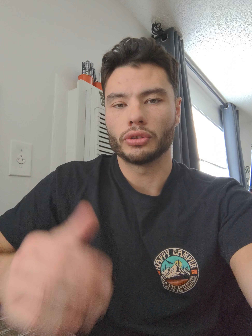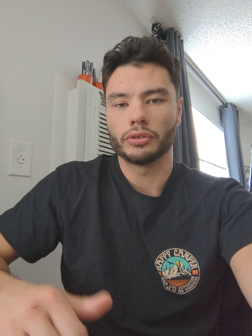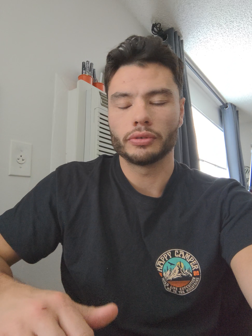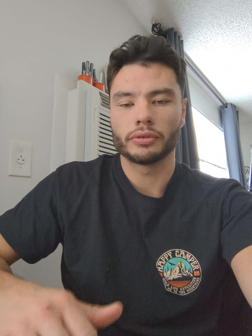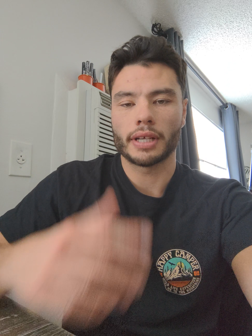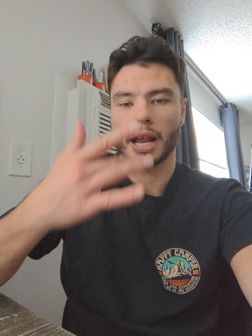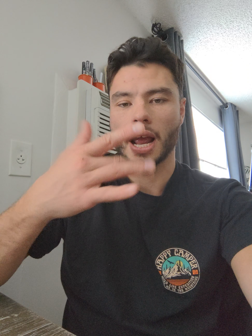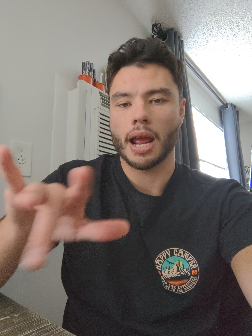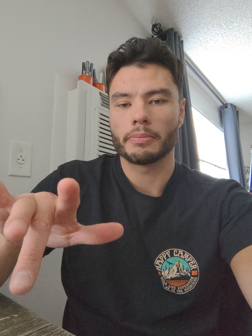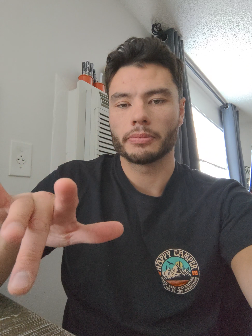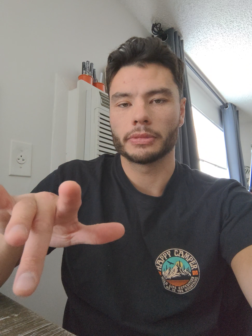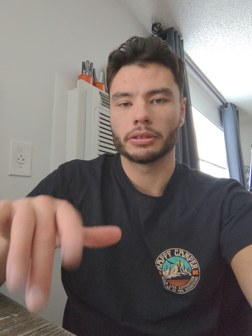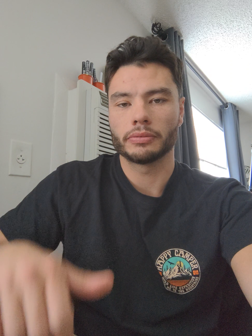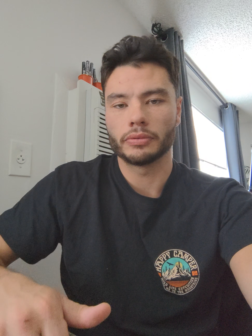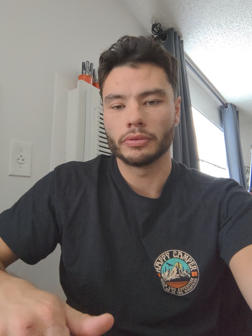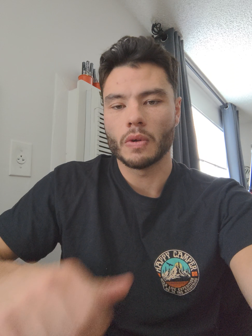empty